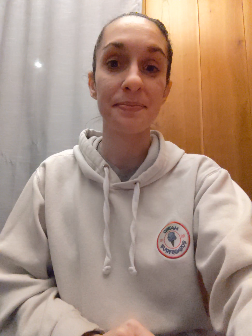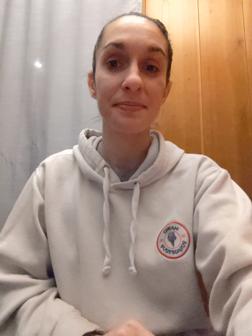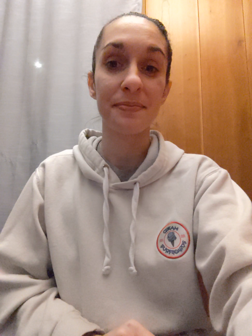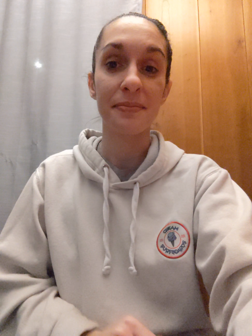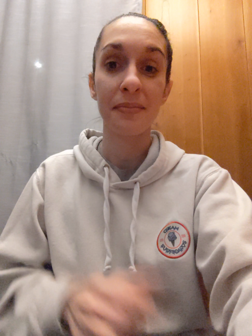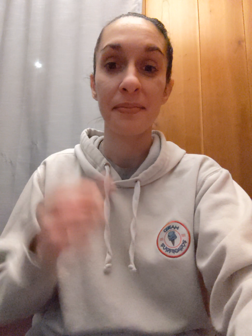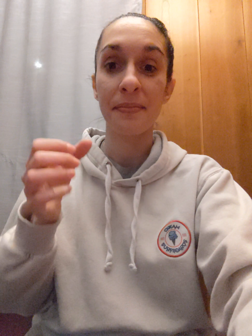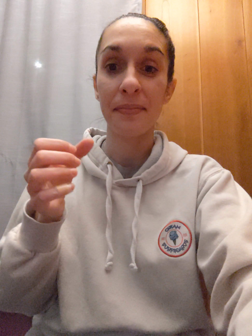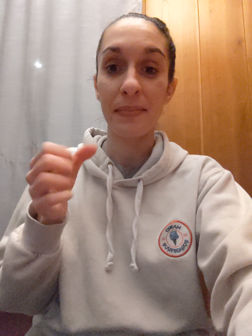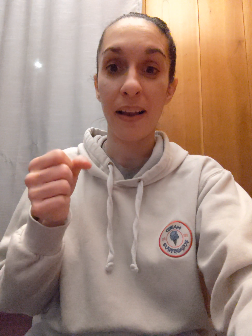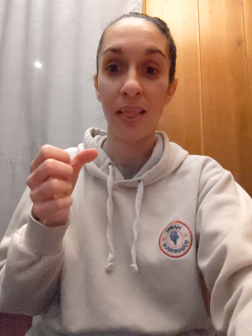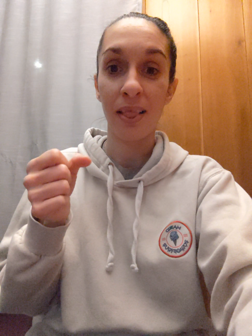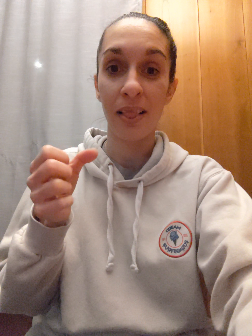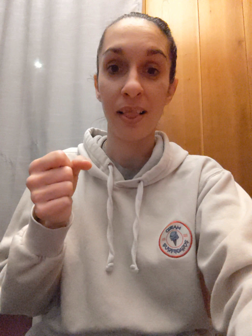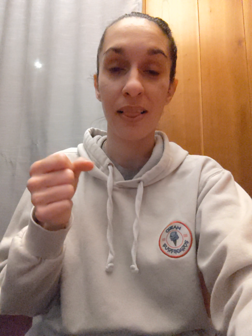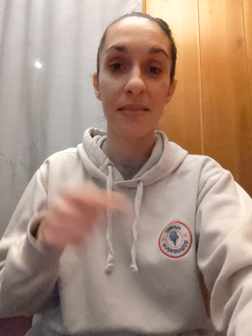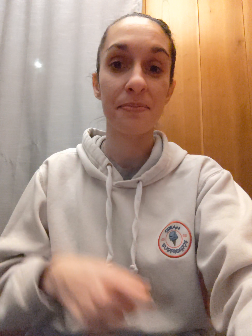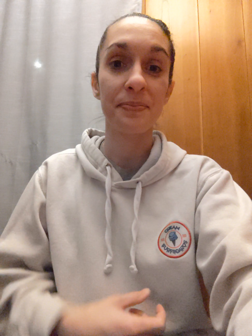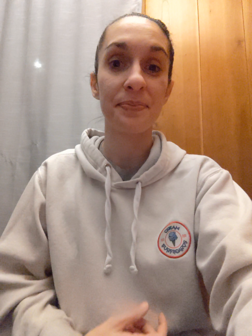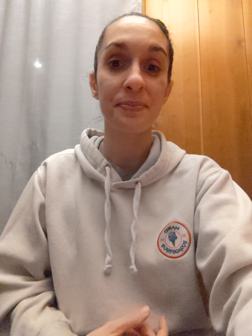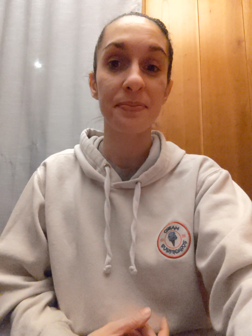milk